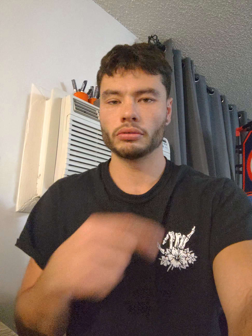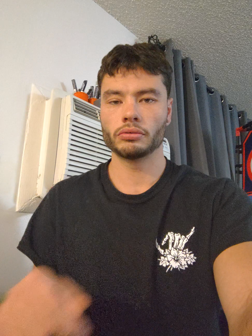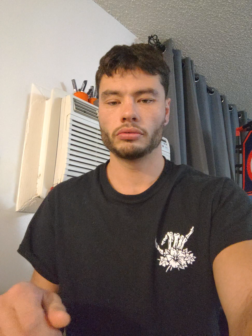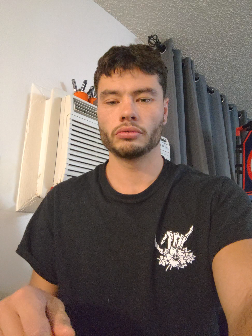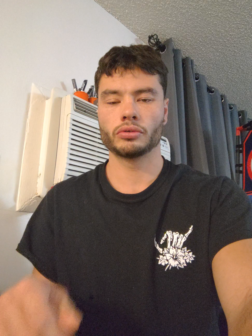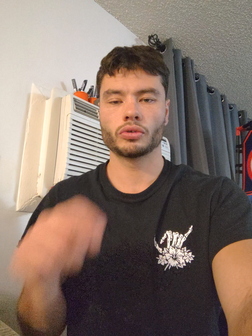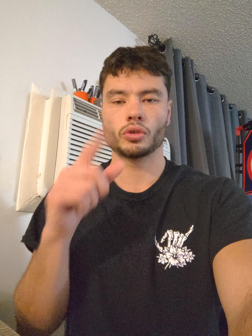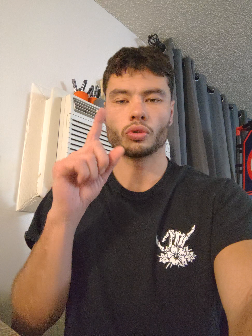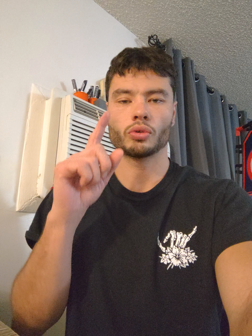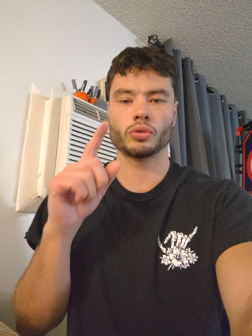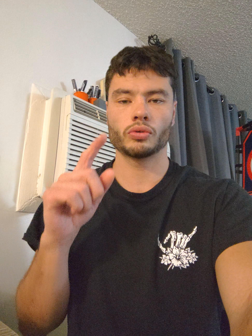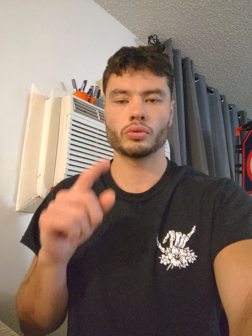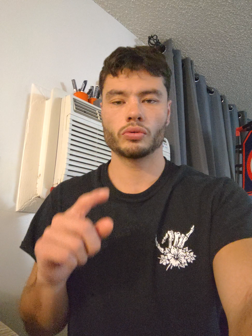go